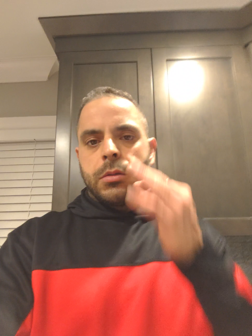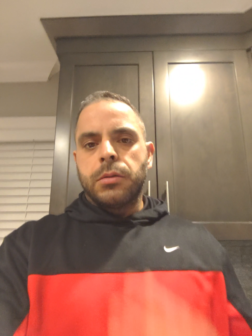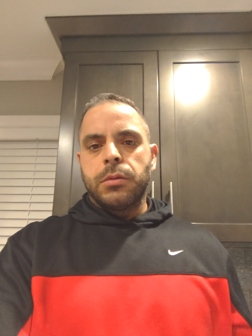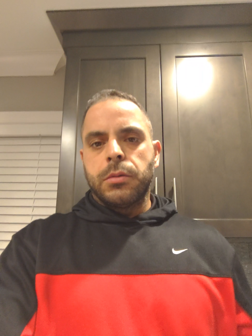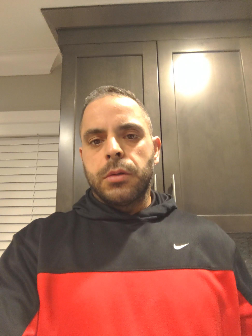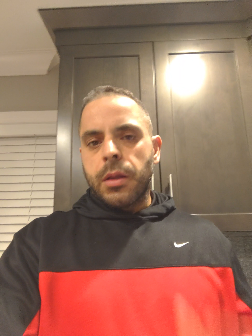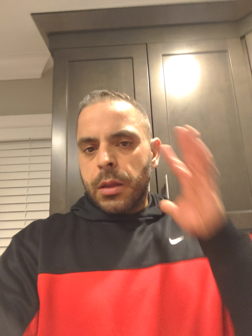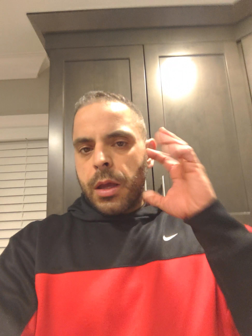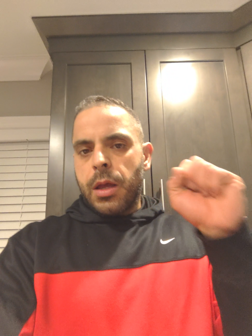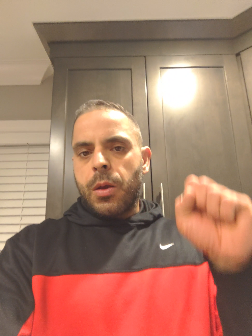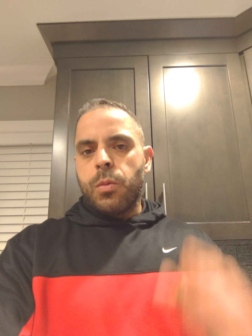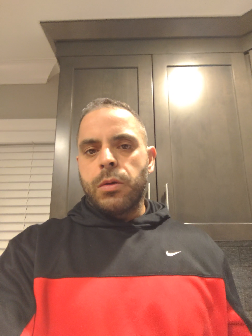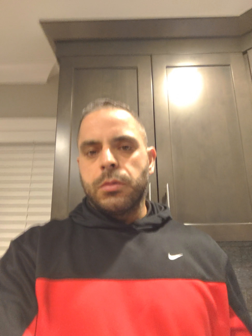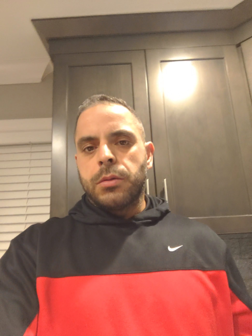loud